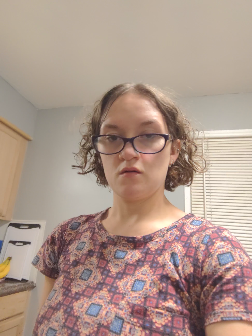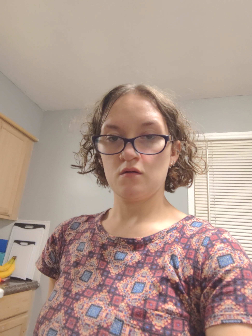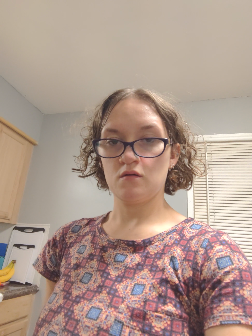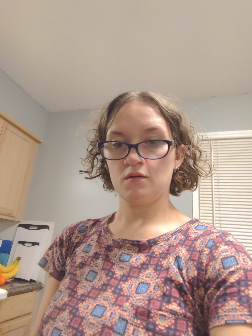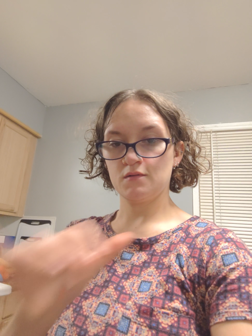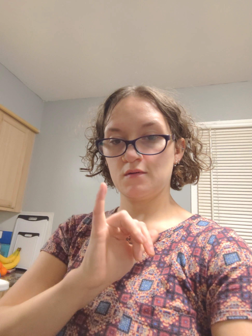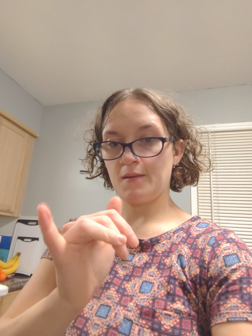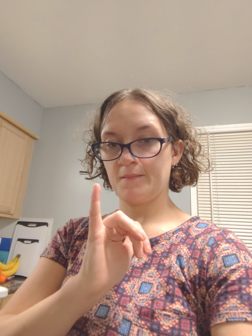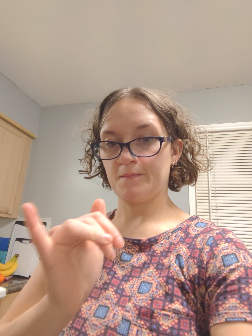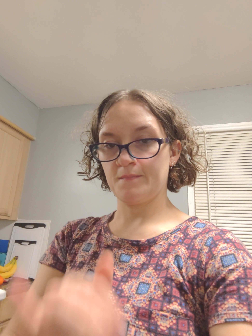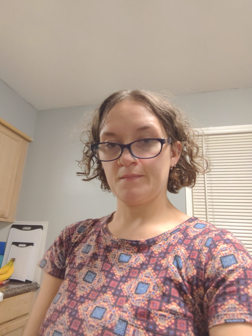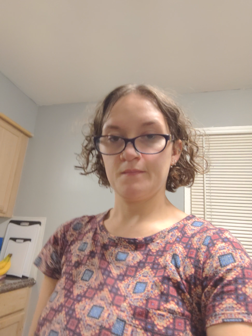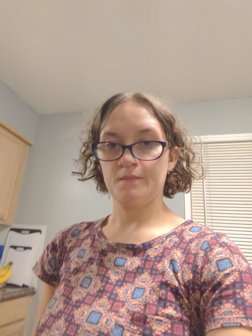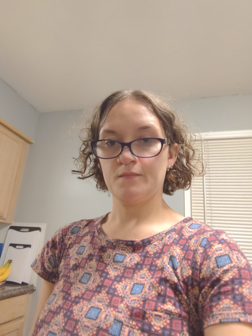same